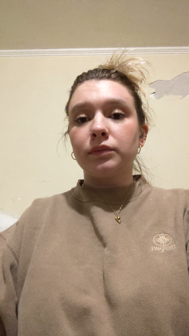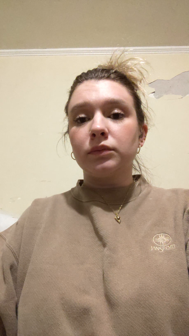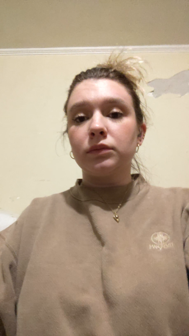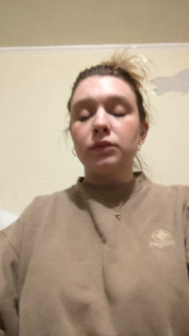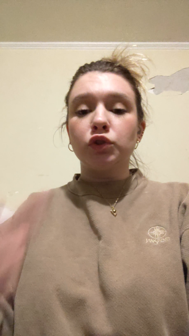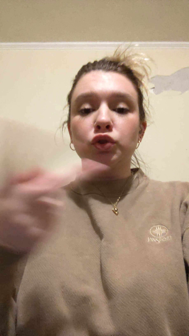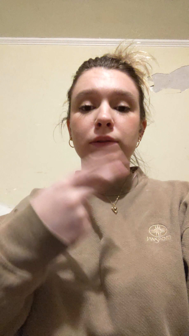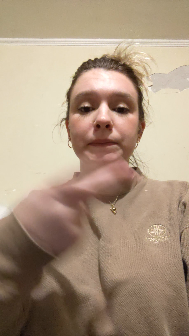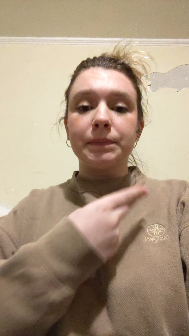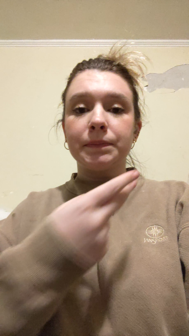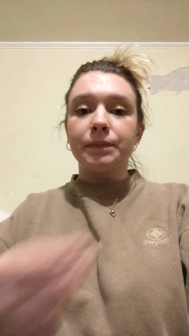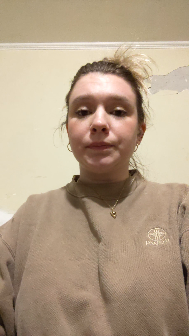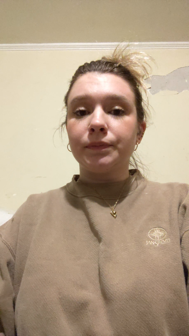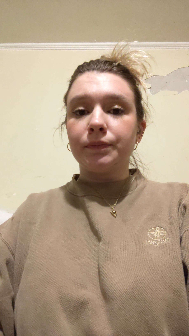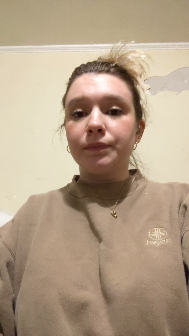sheep